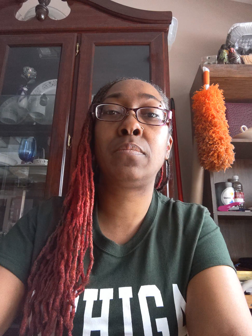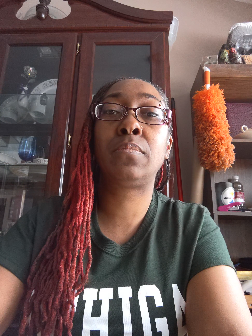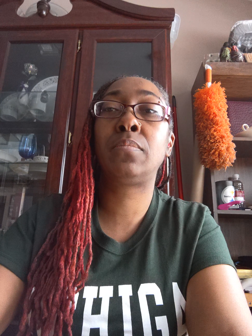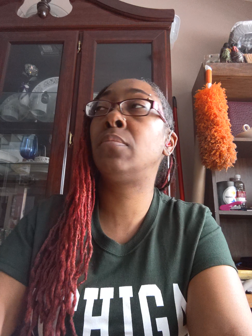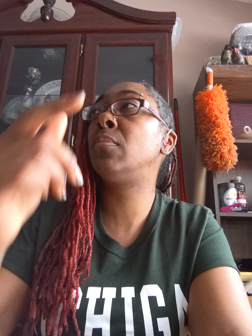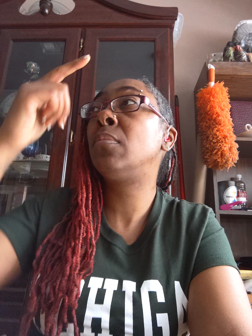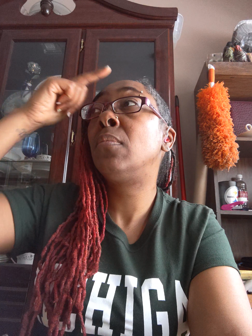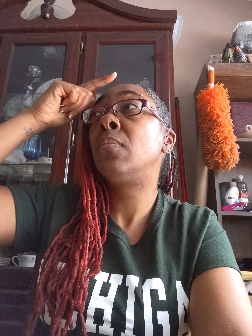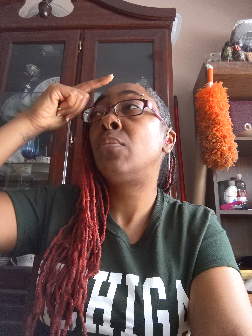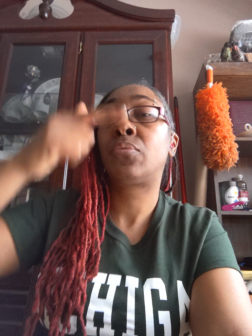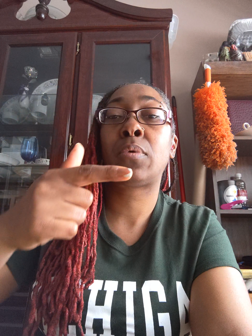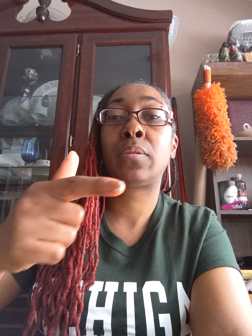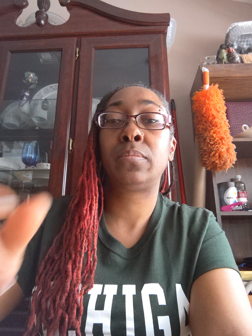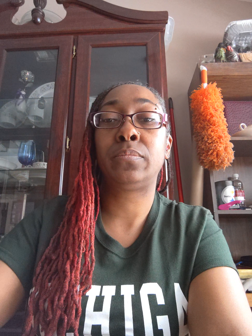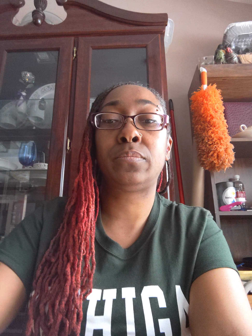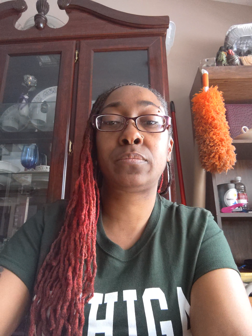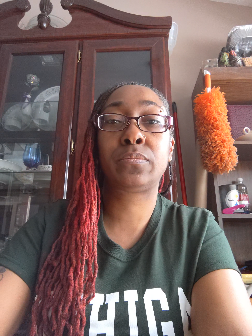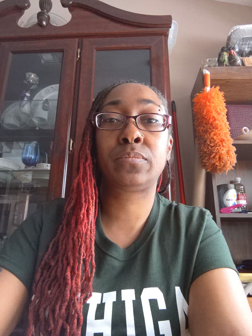brother